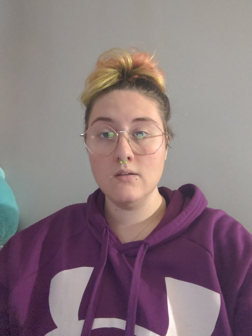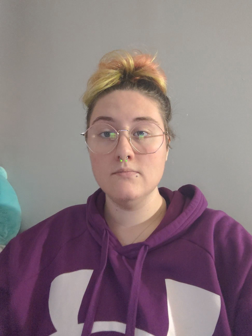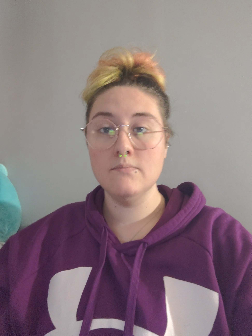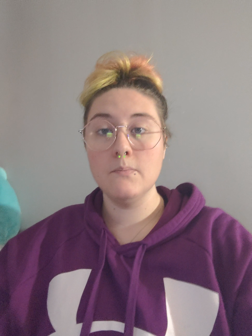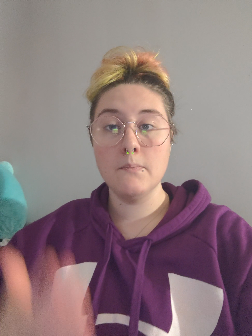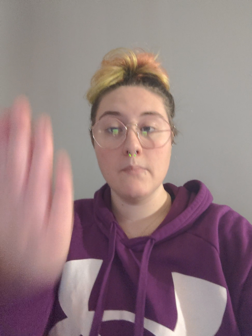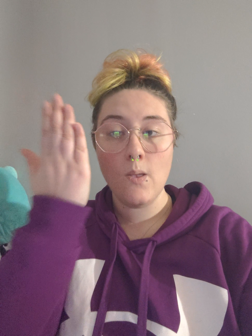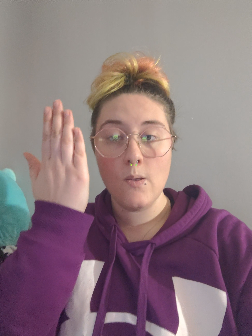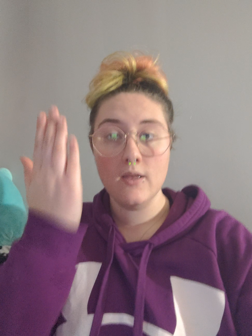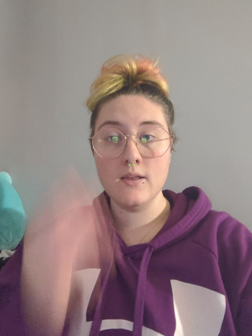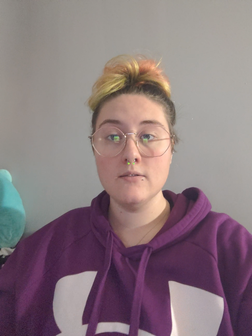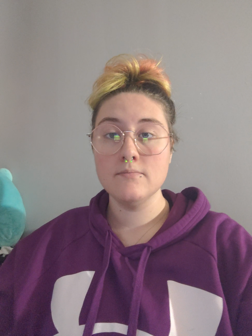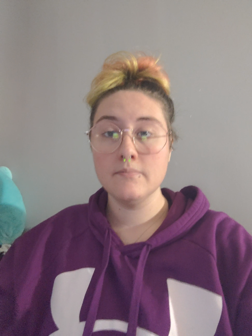morning